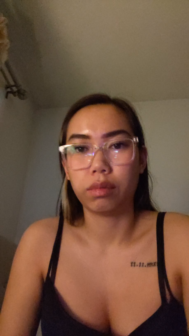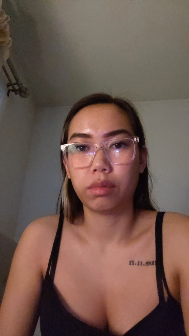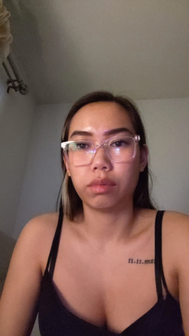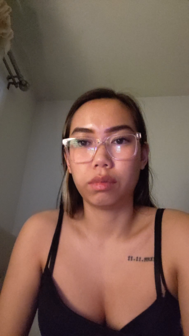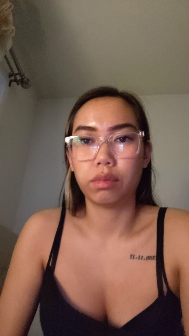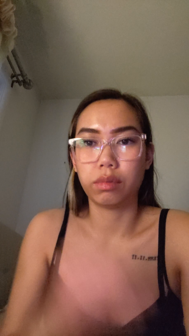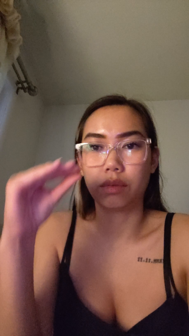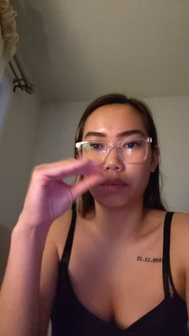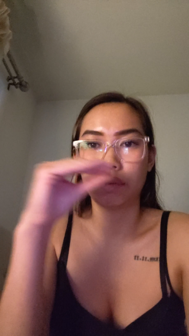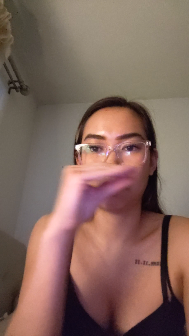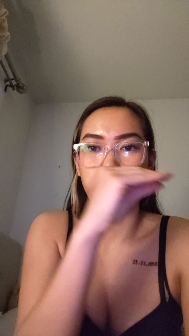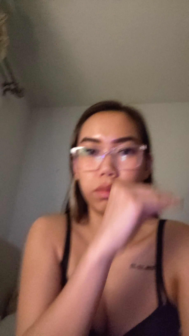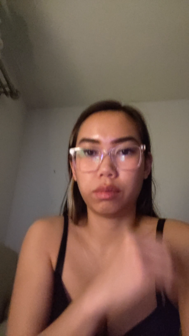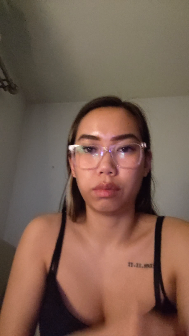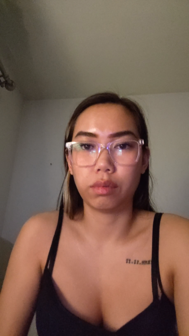dinosaur